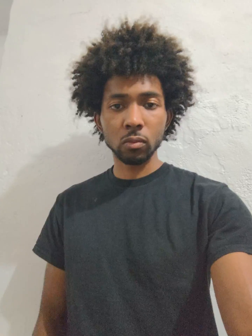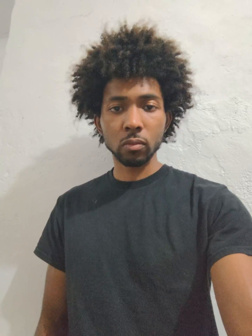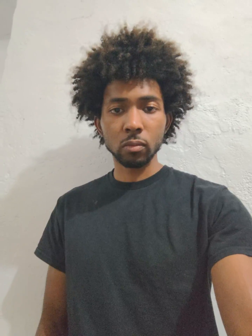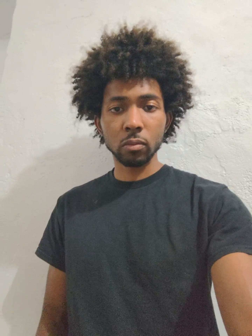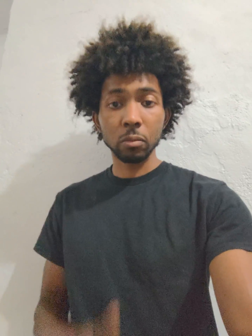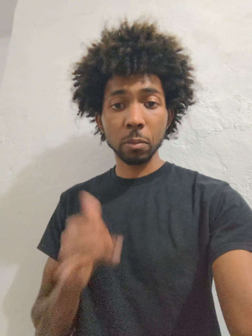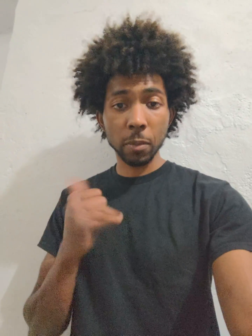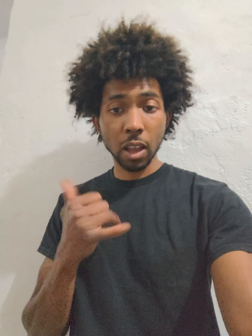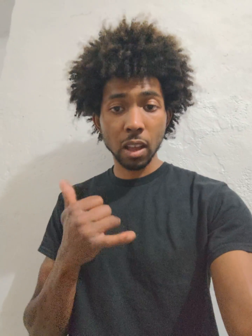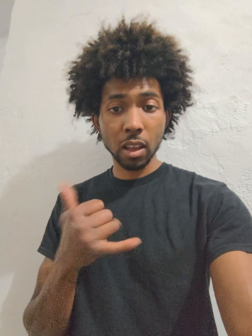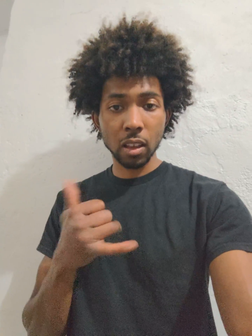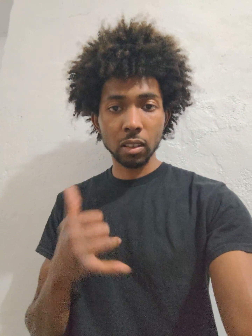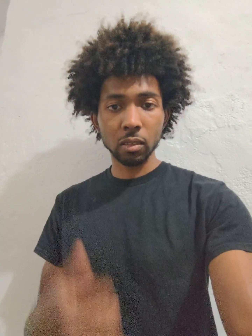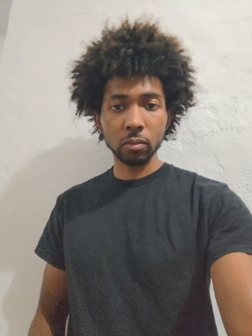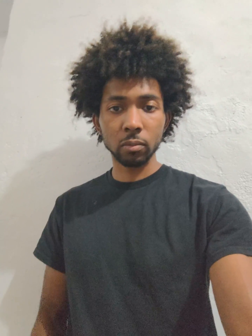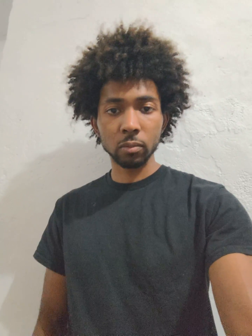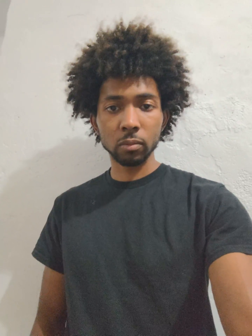play